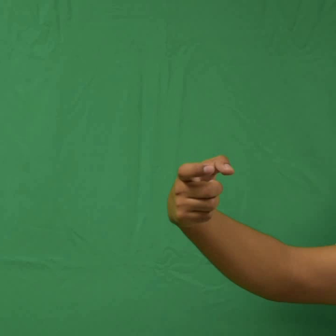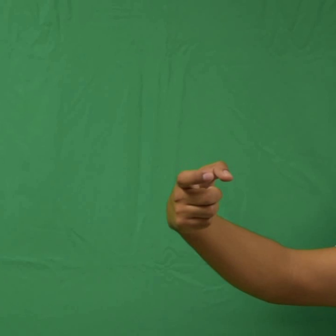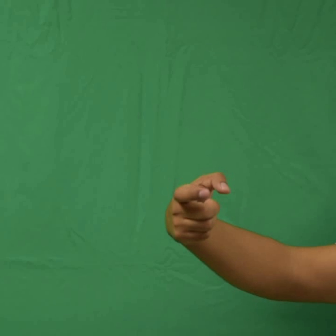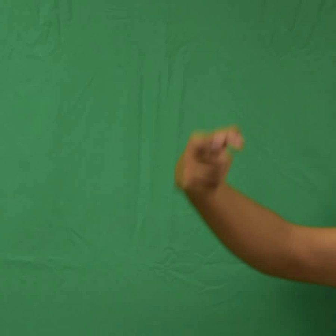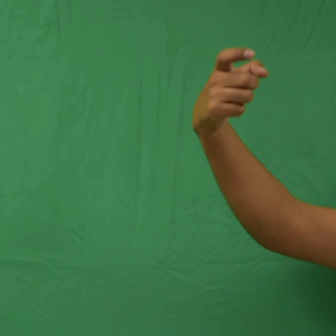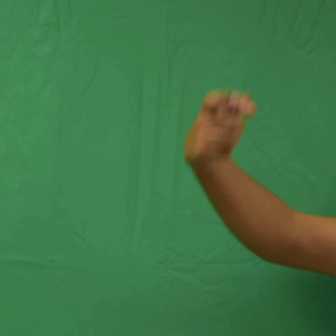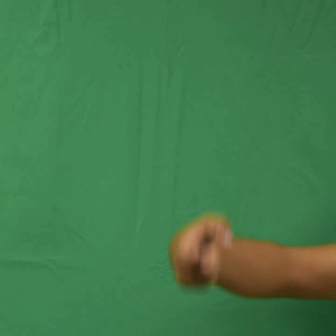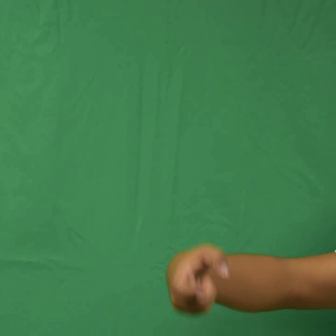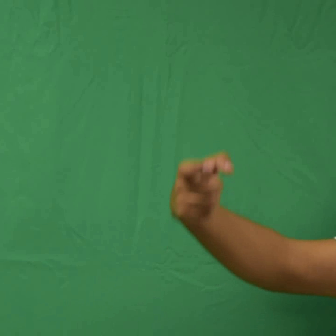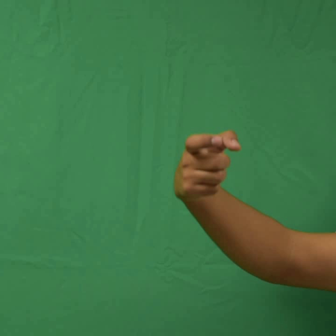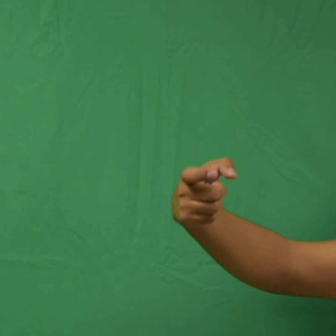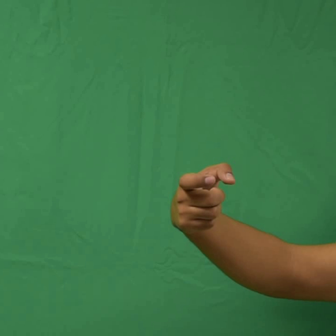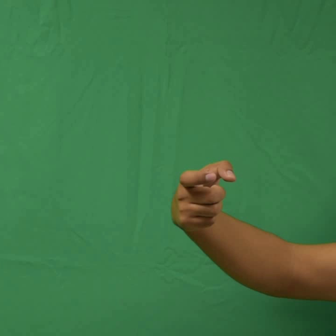Q